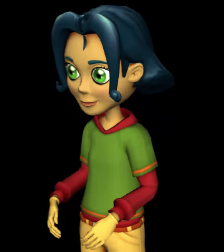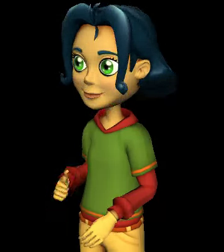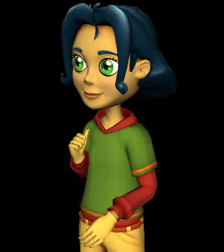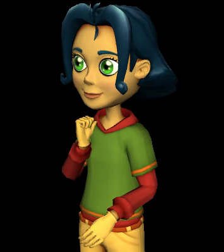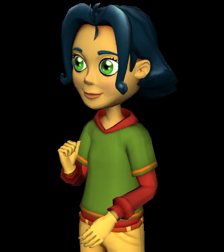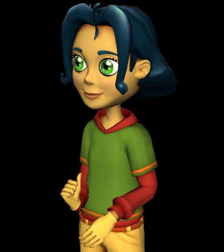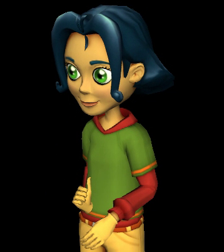حقيبة كتف